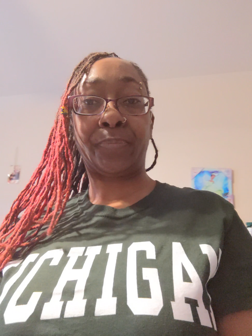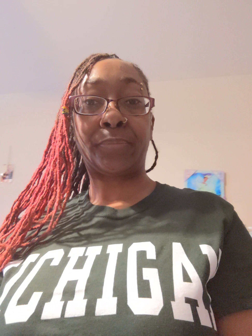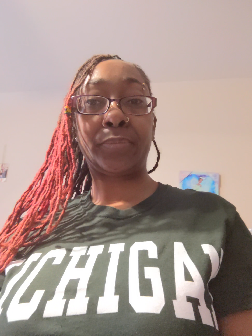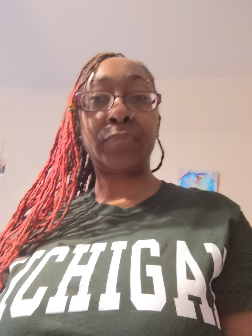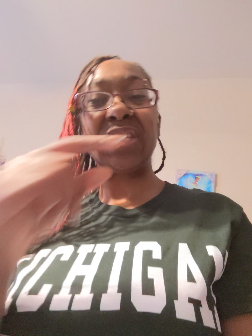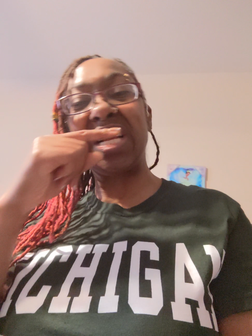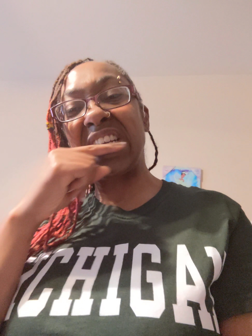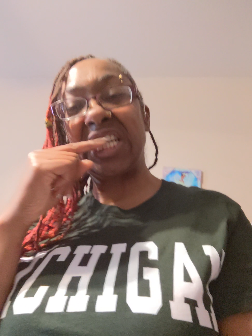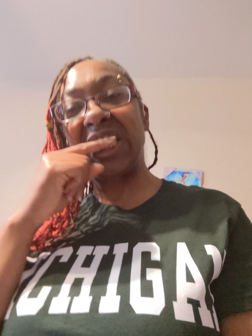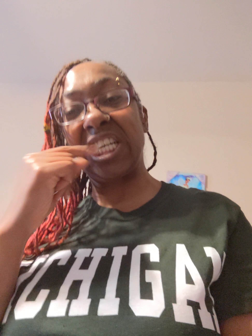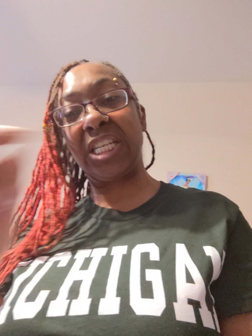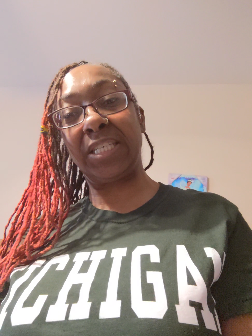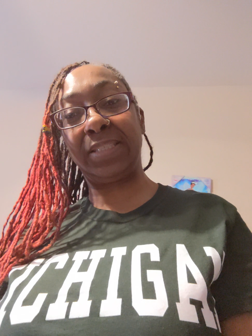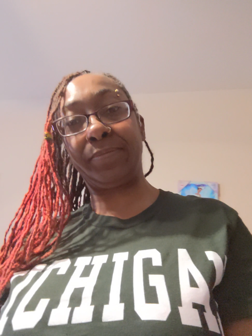toothbrush